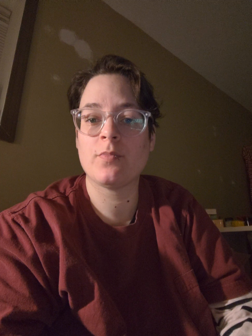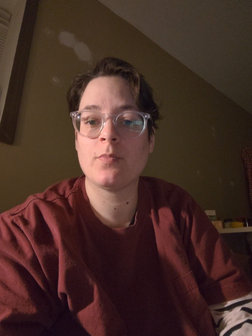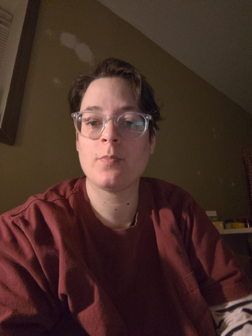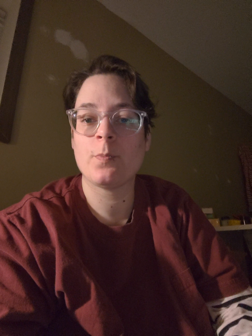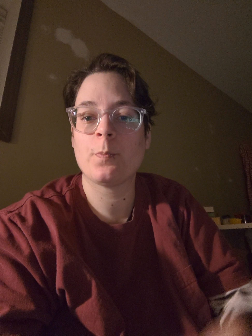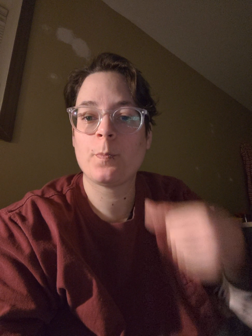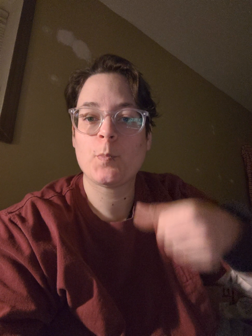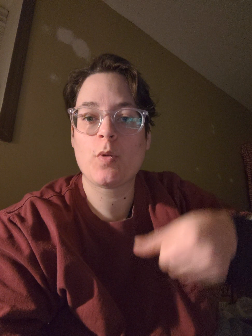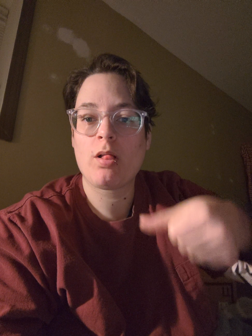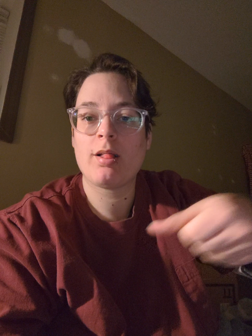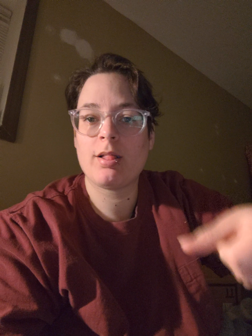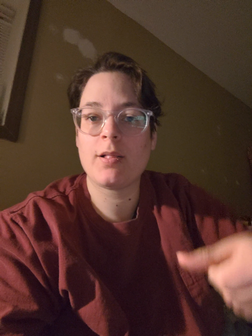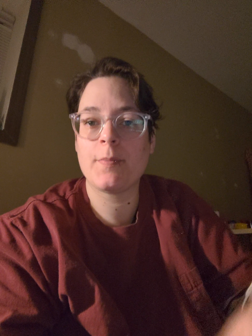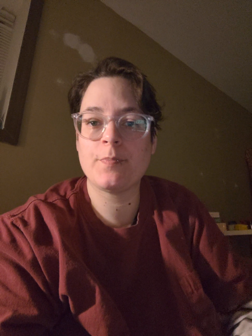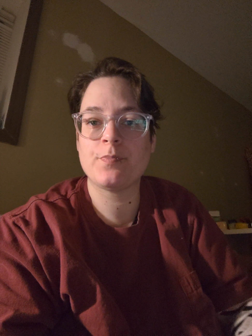puzzle